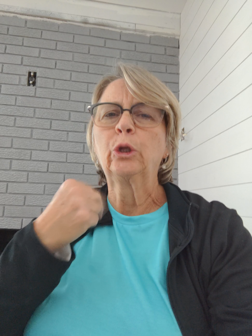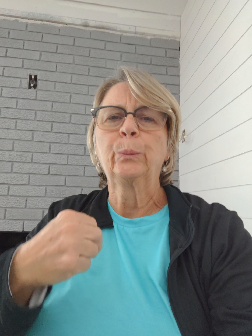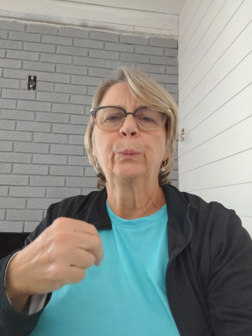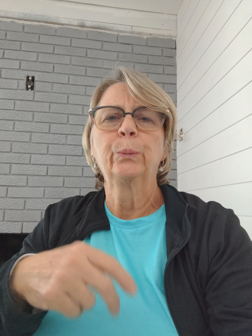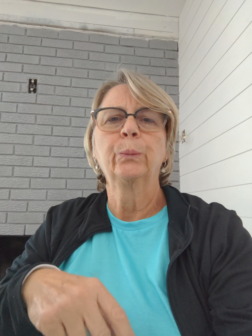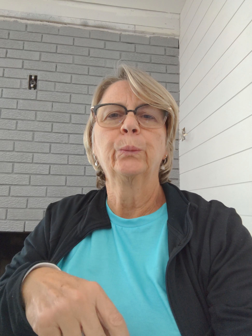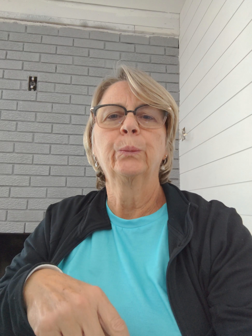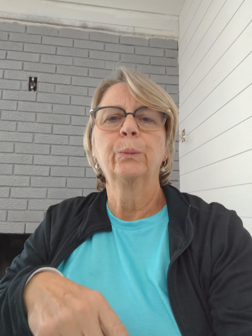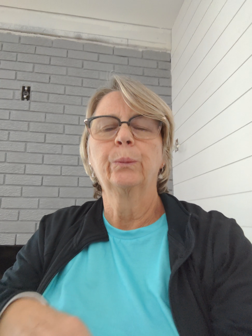cute